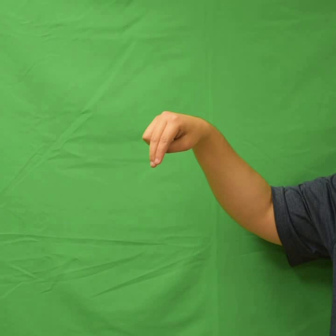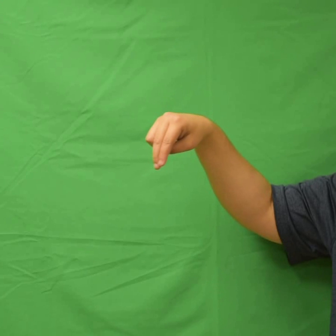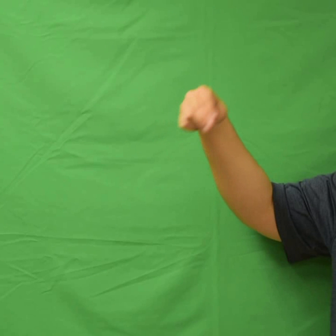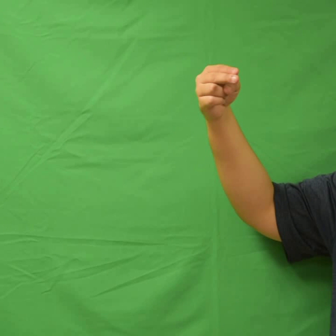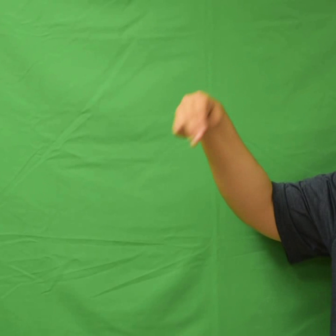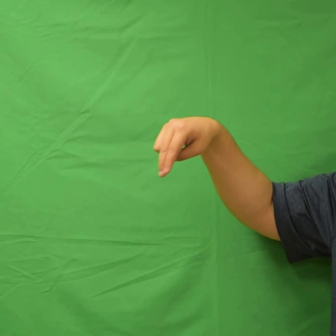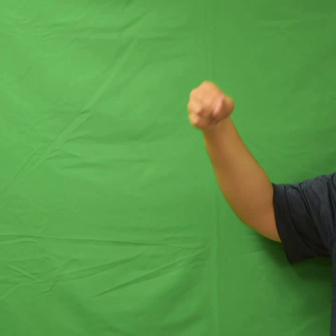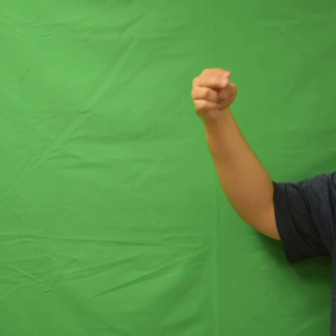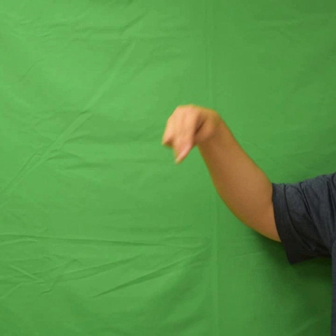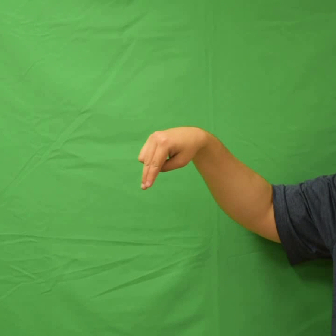Ñ